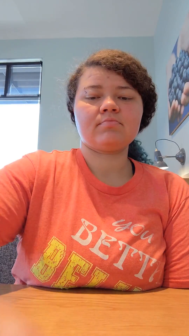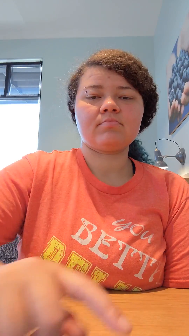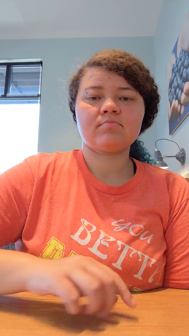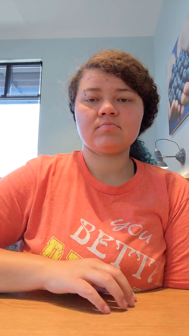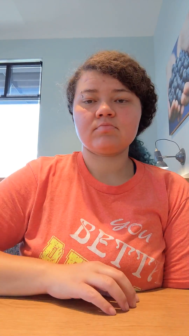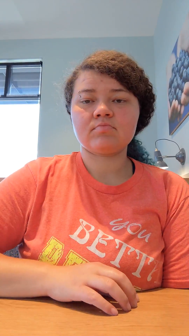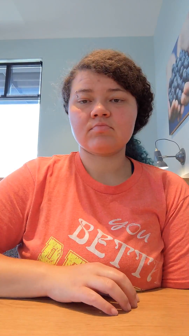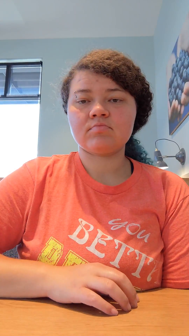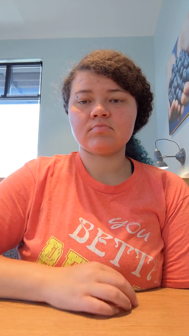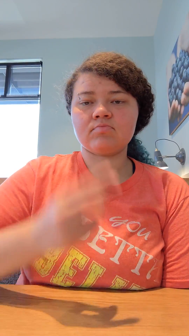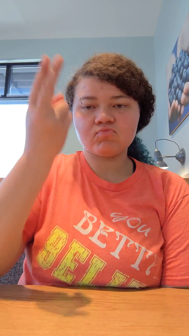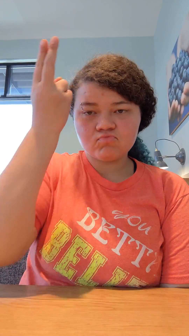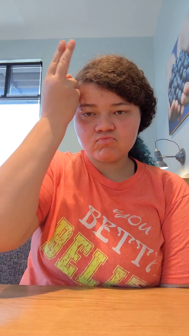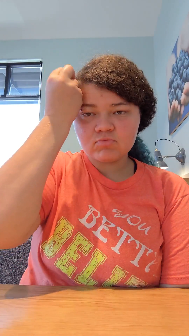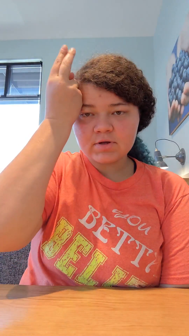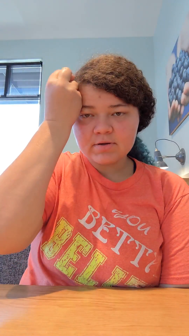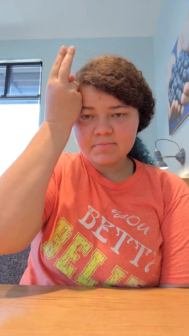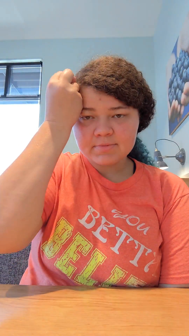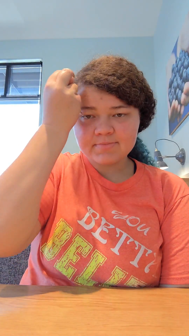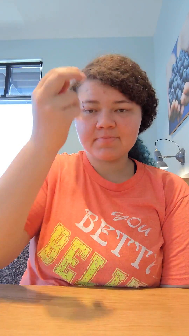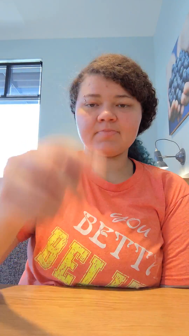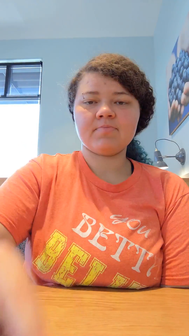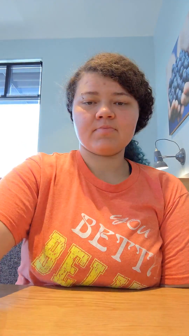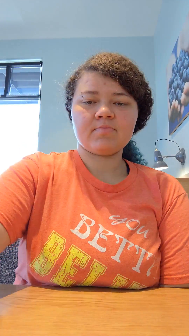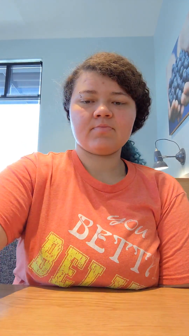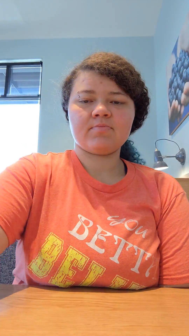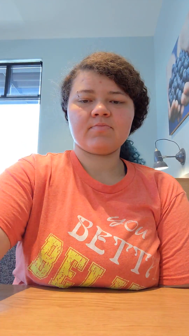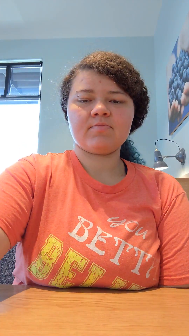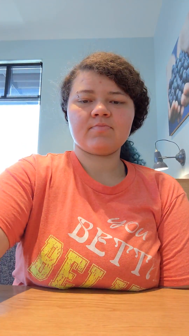rabbit